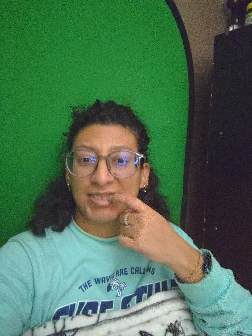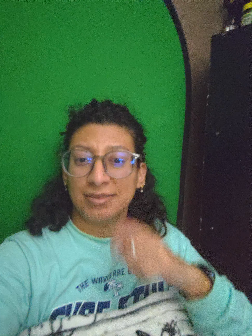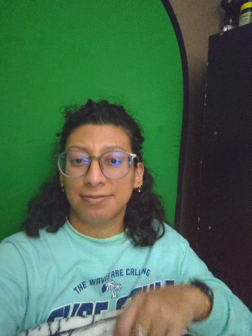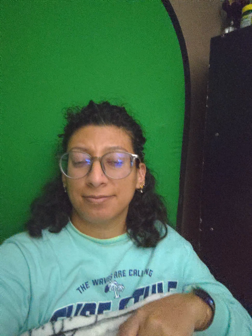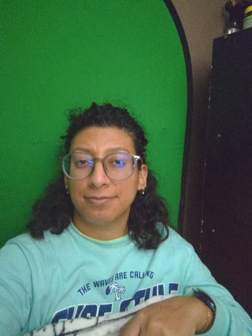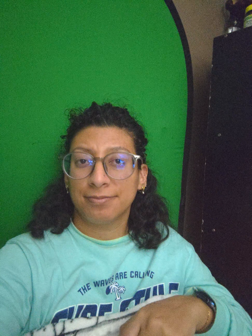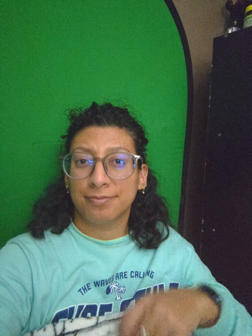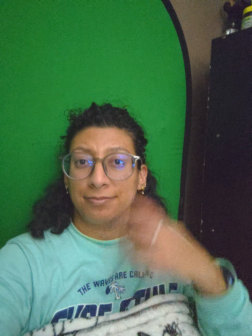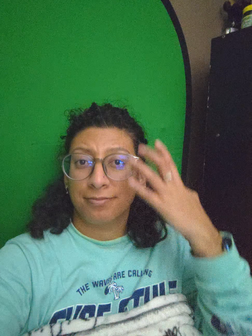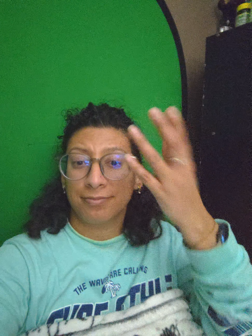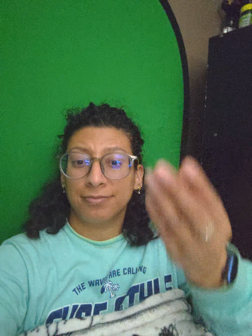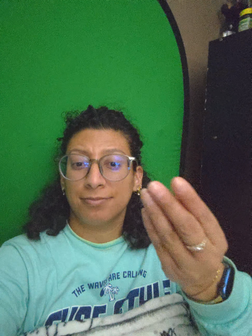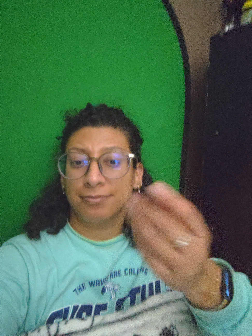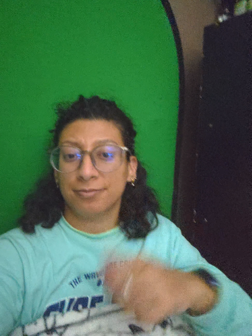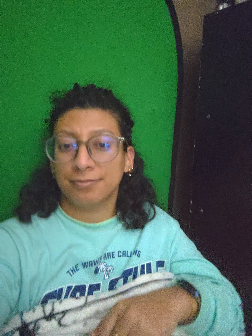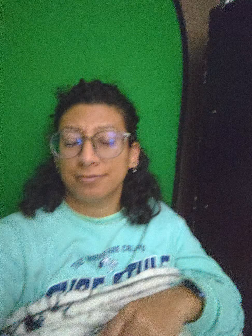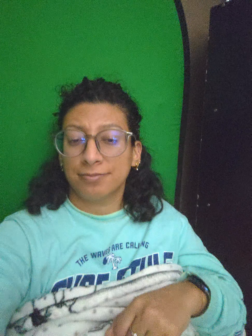go